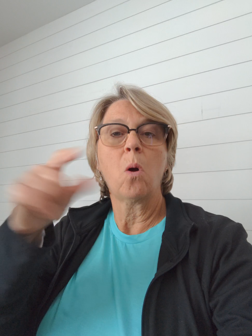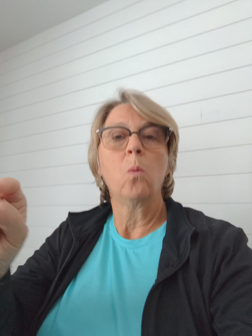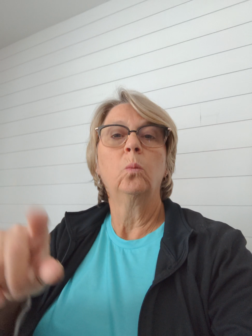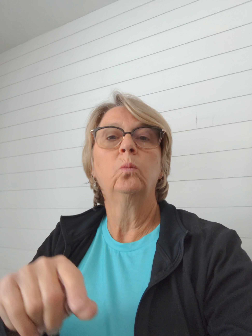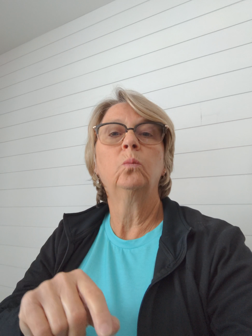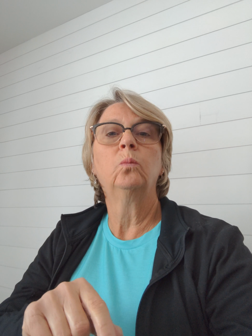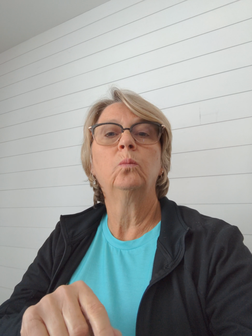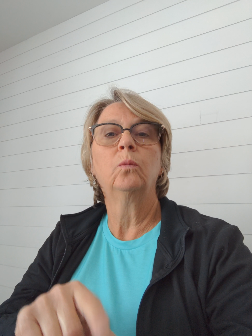go